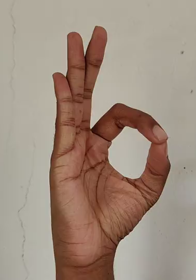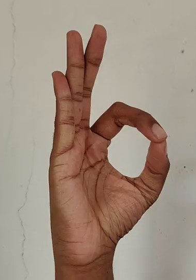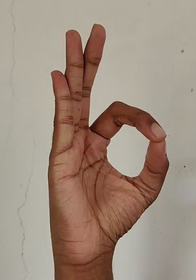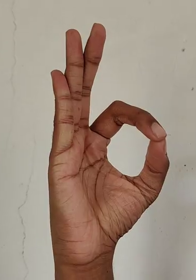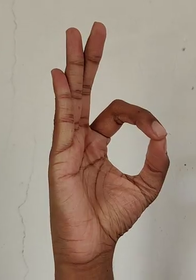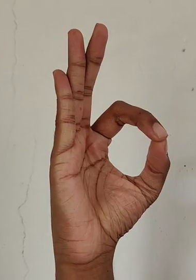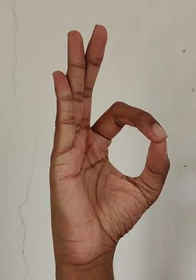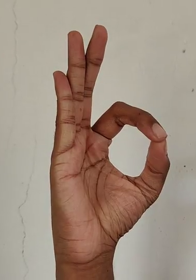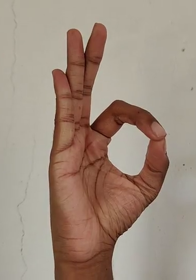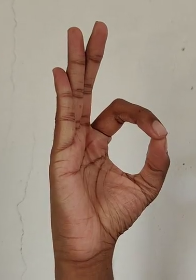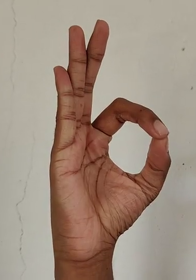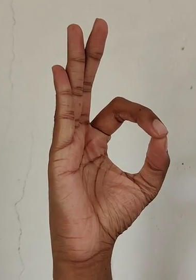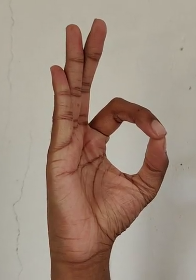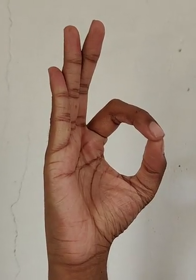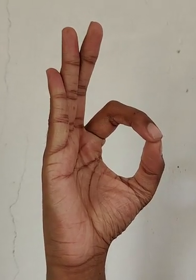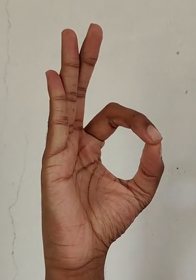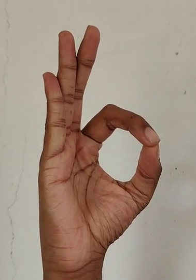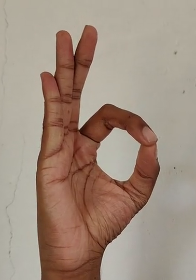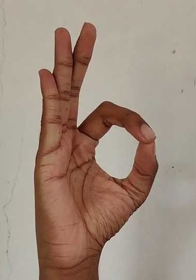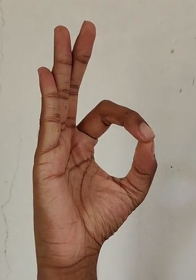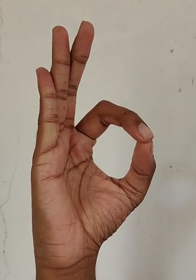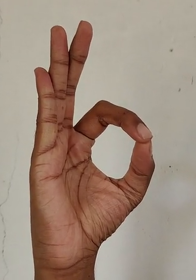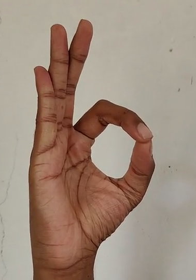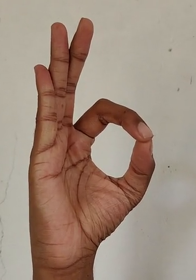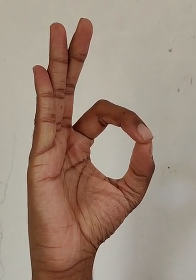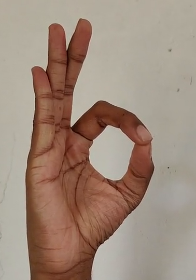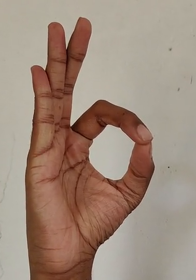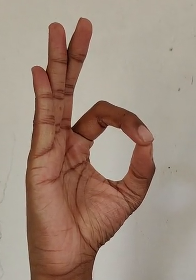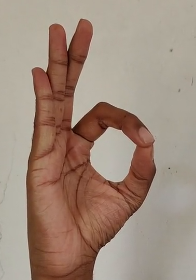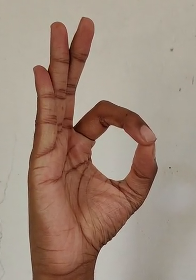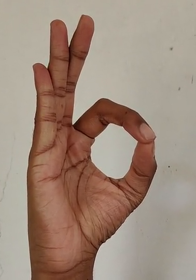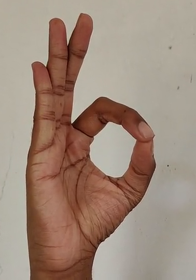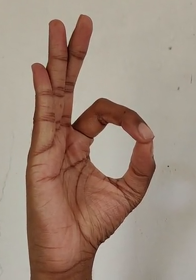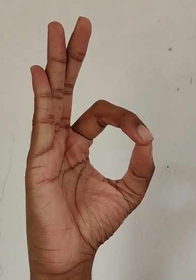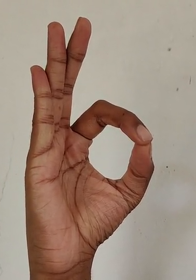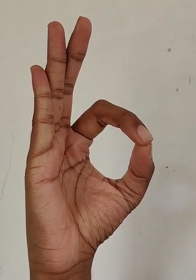ഒ